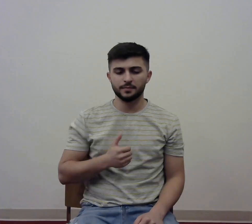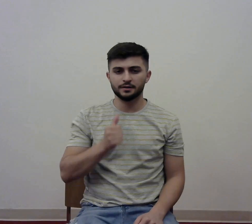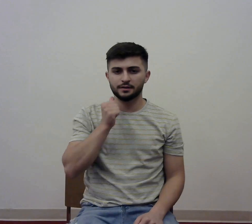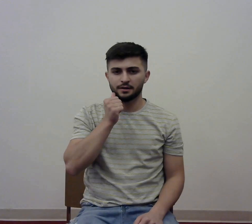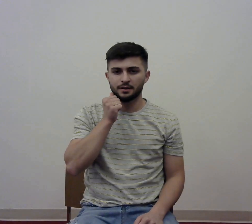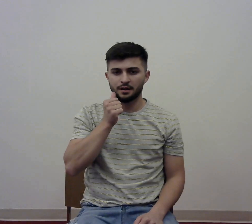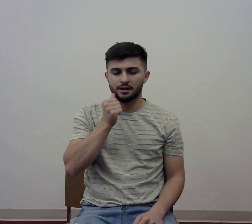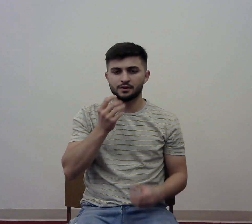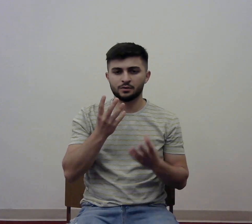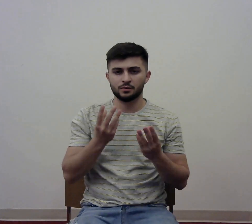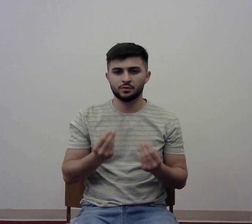hər gün